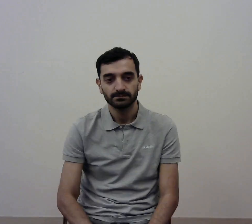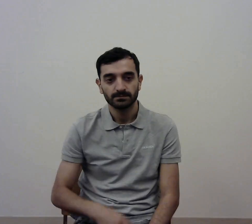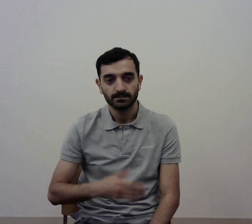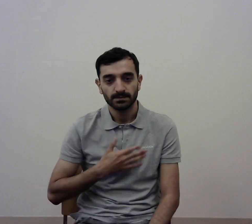mən